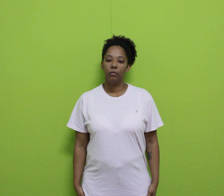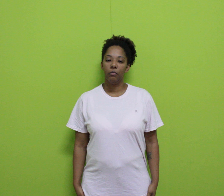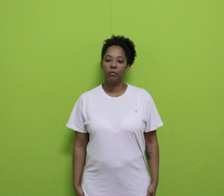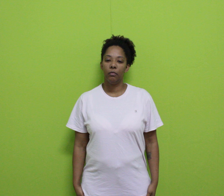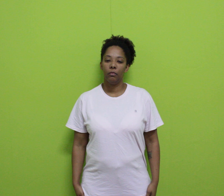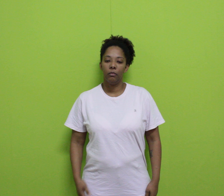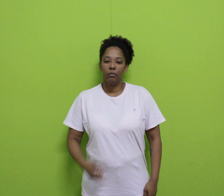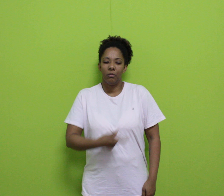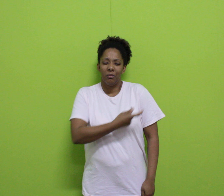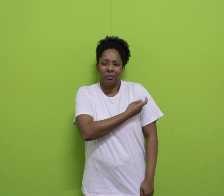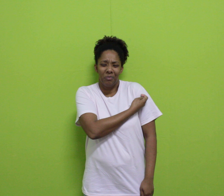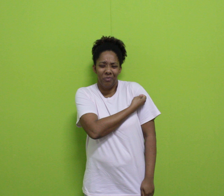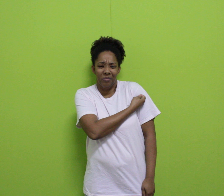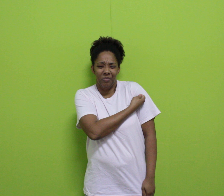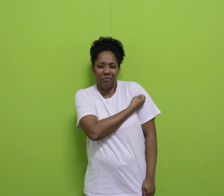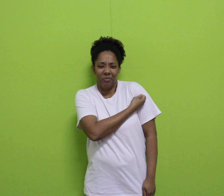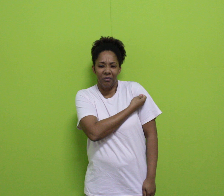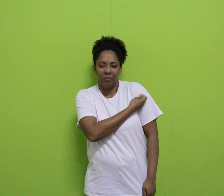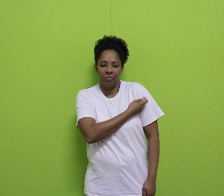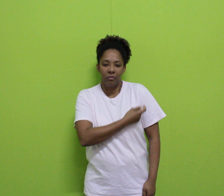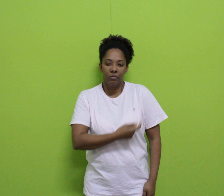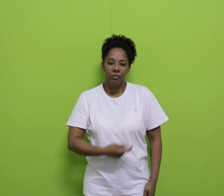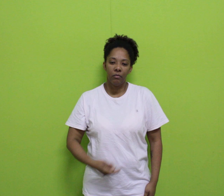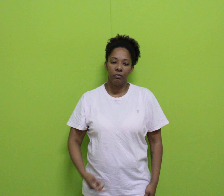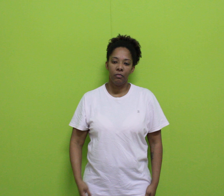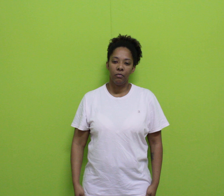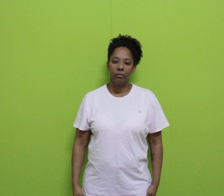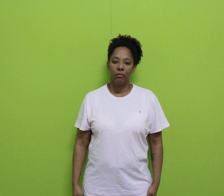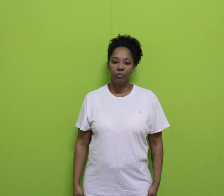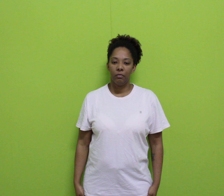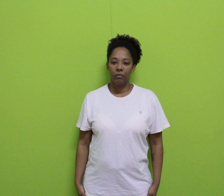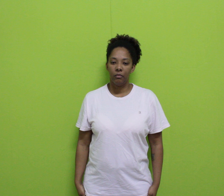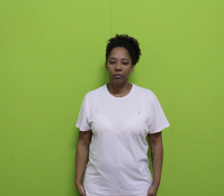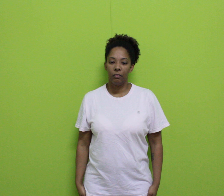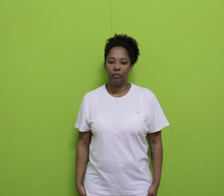vacina